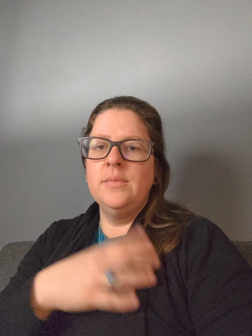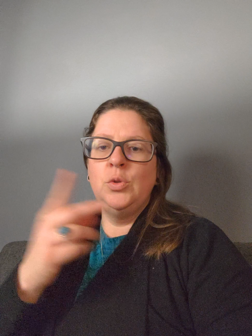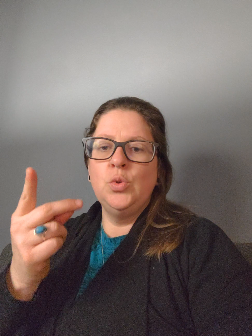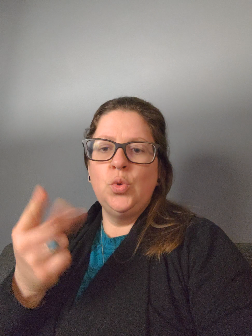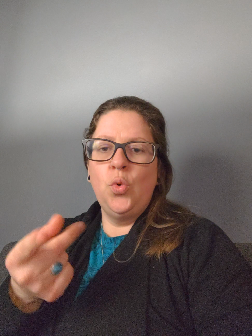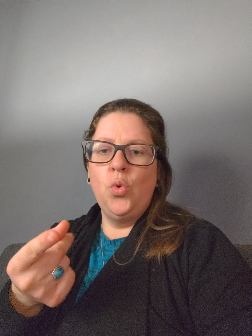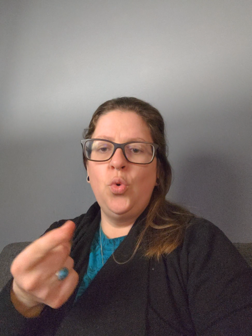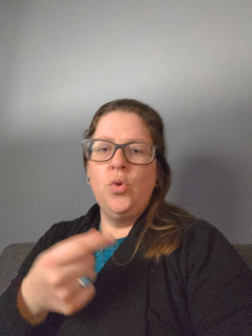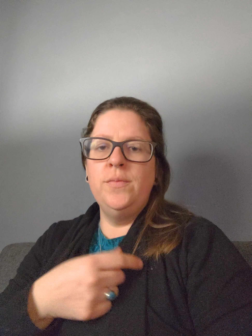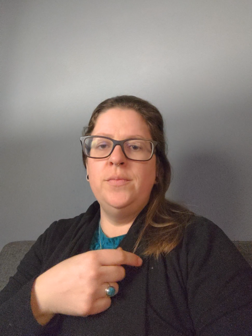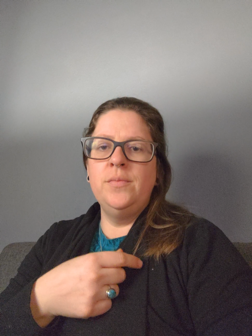dog